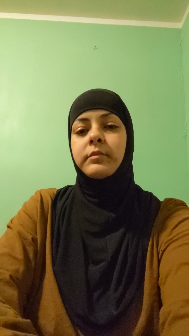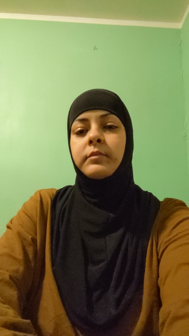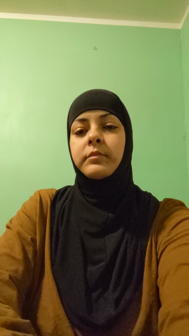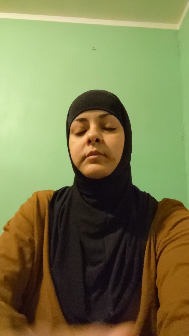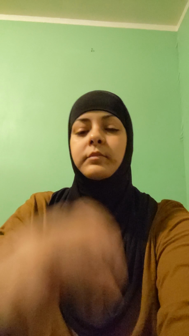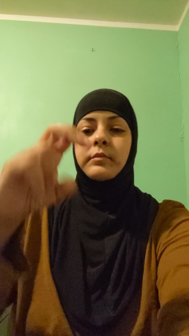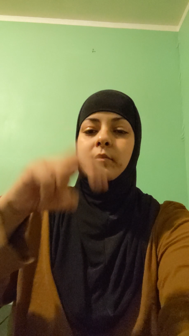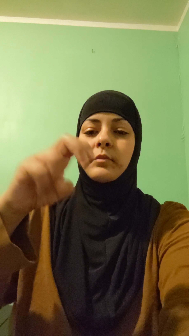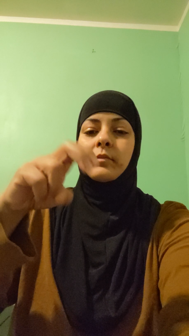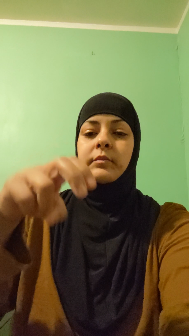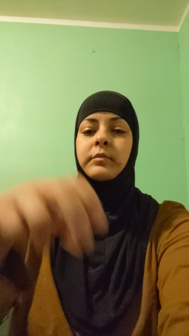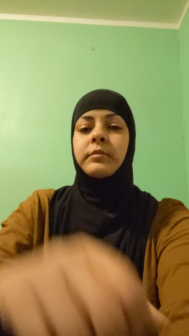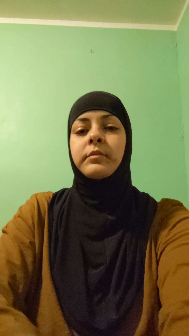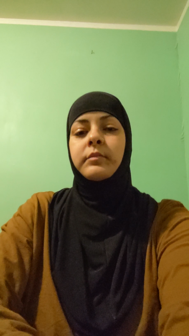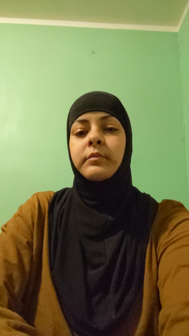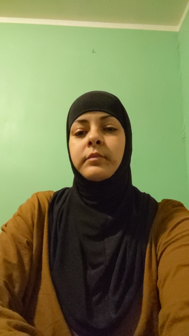potato